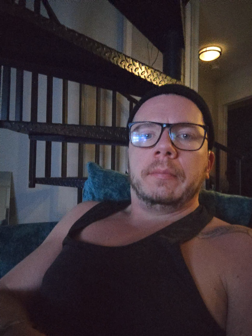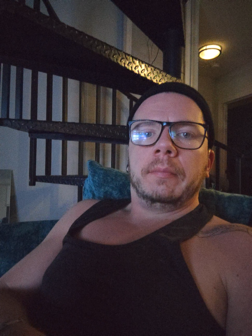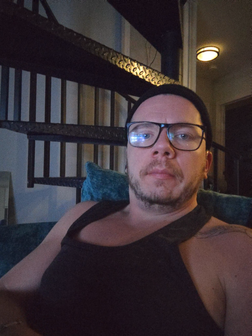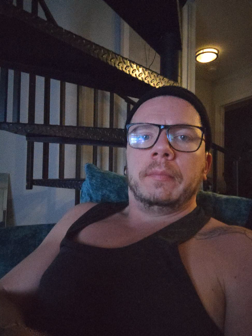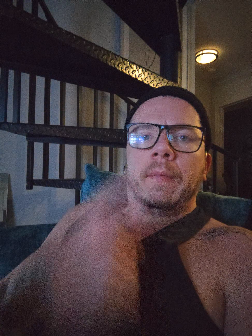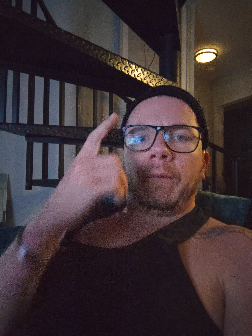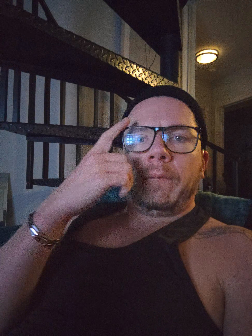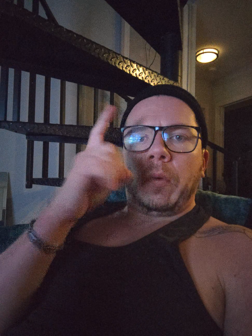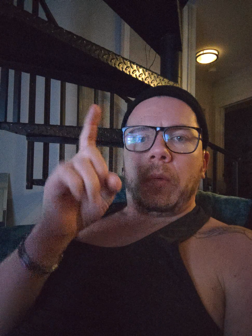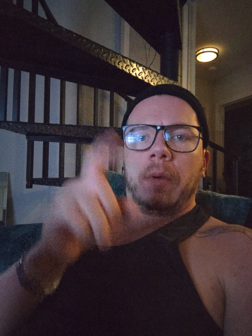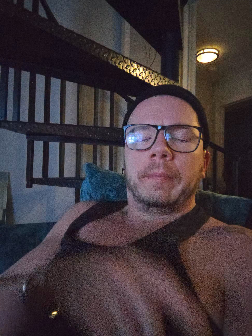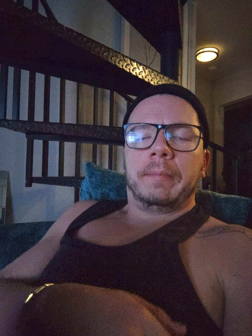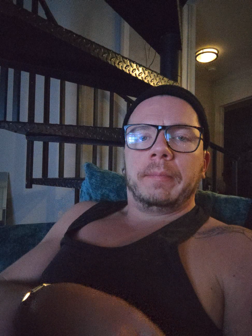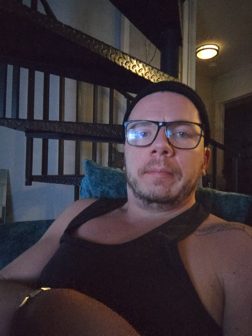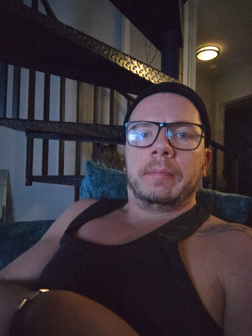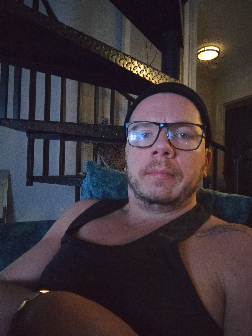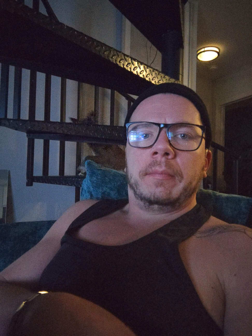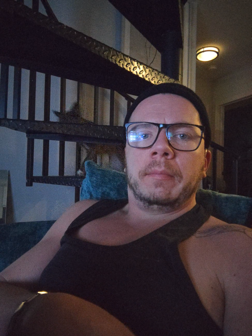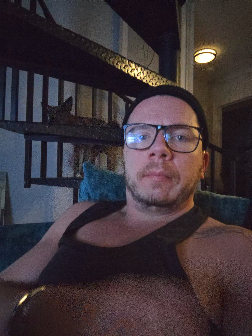for